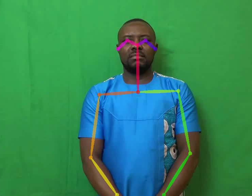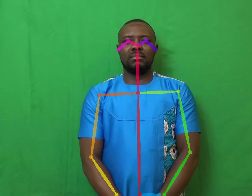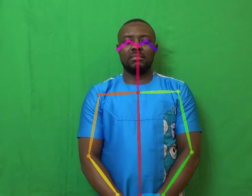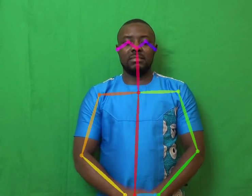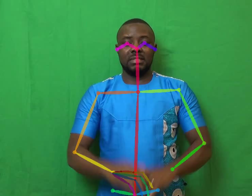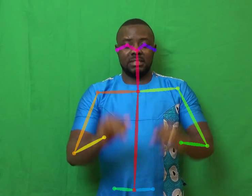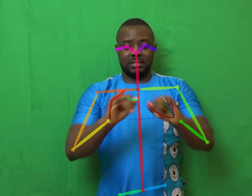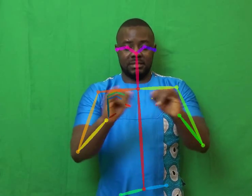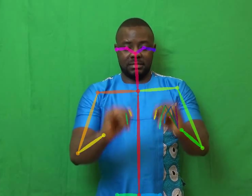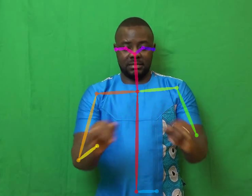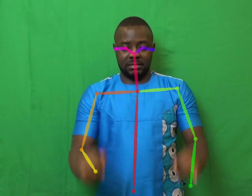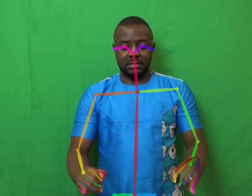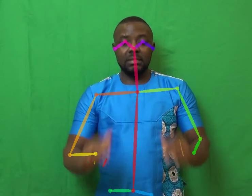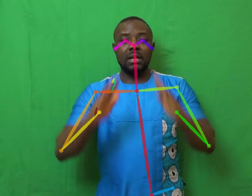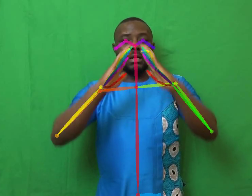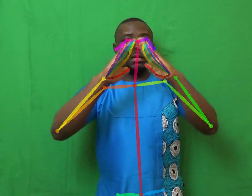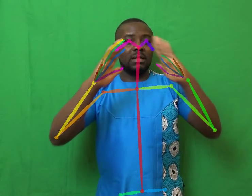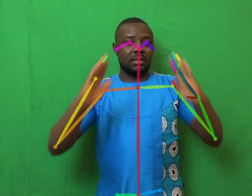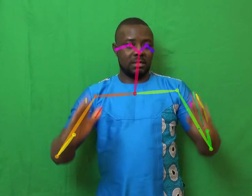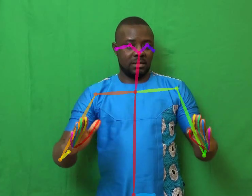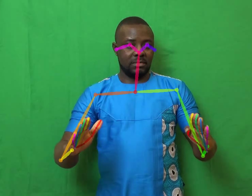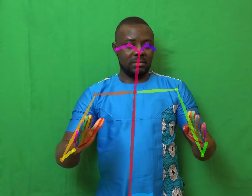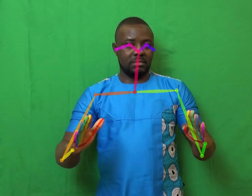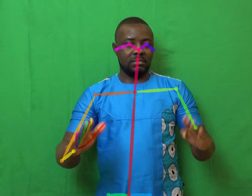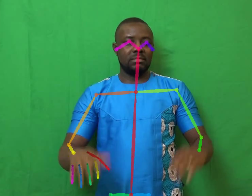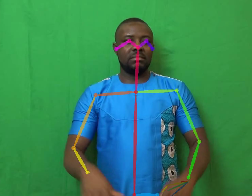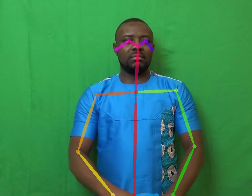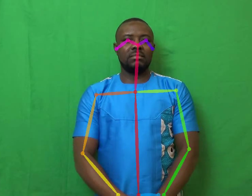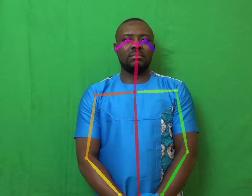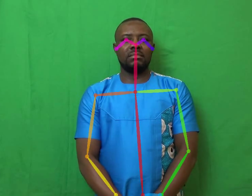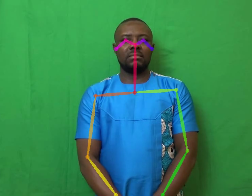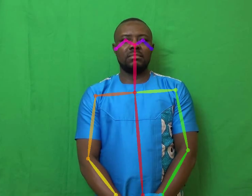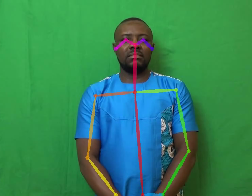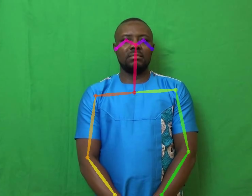shrine